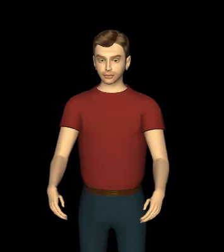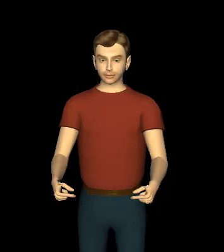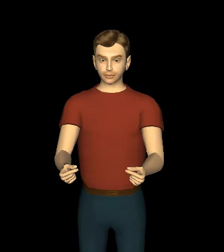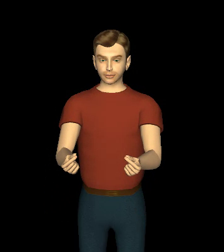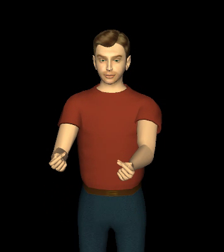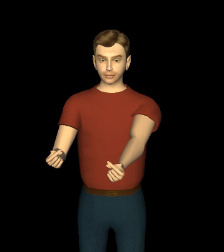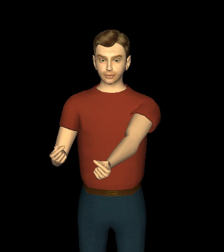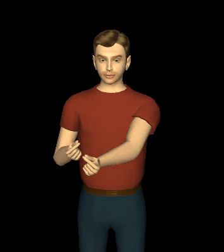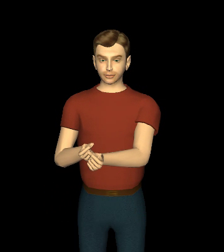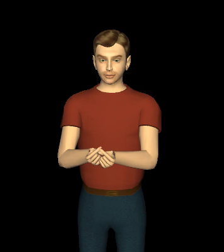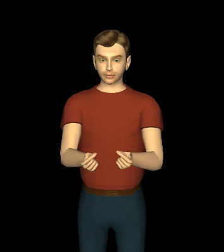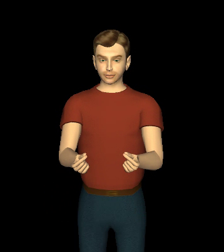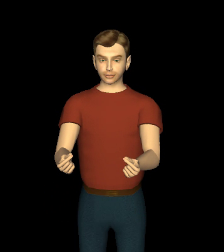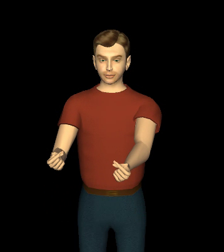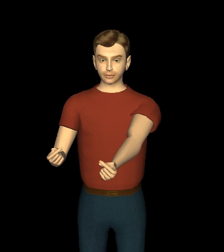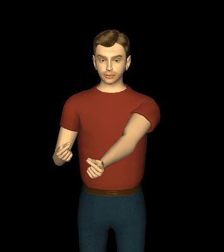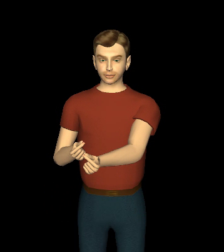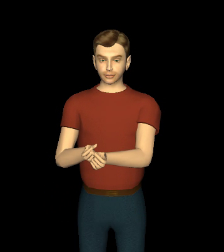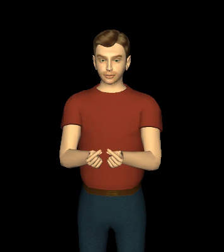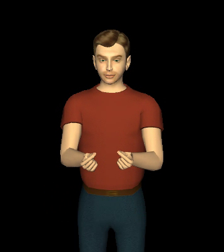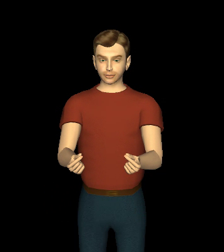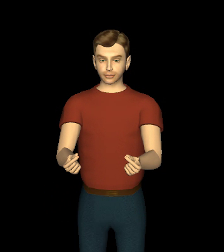اقتصاد